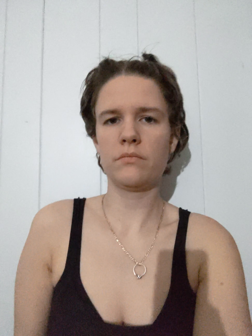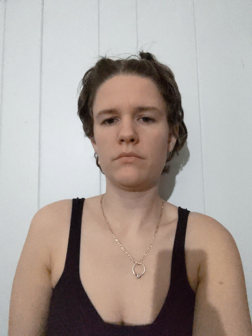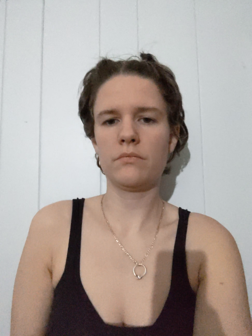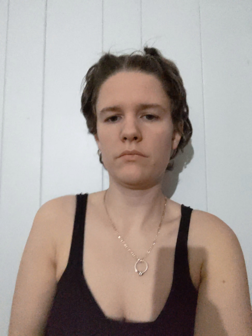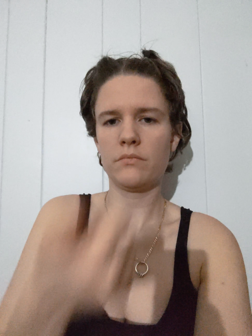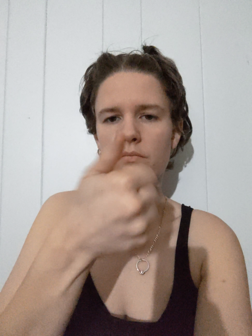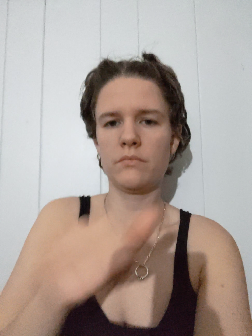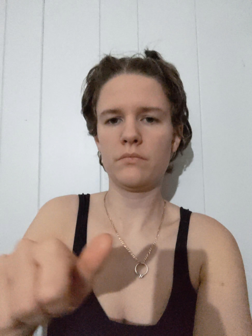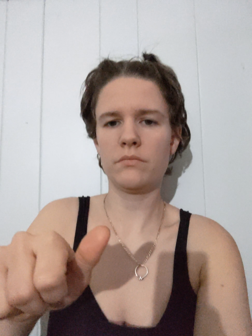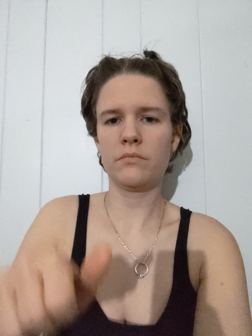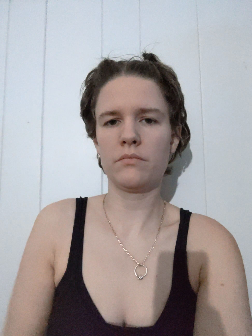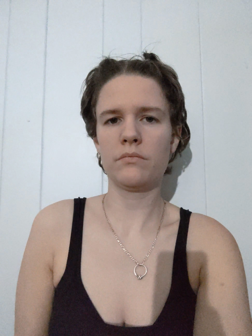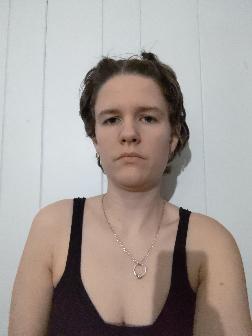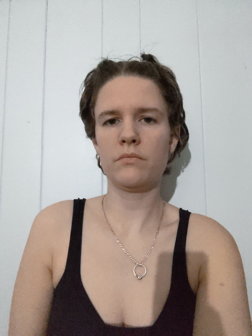any